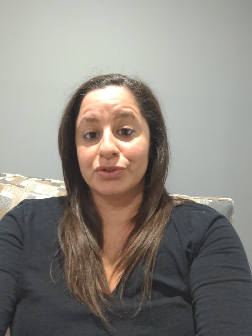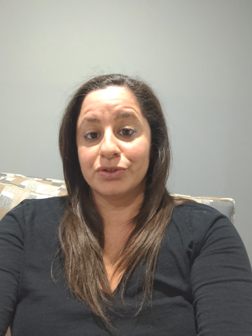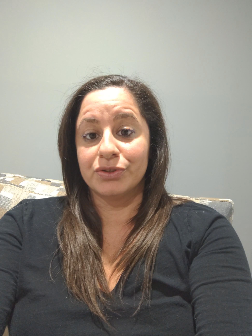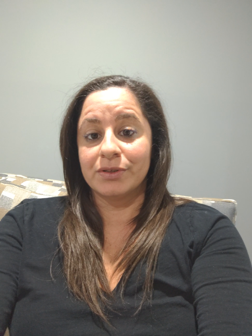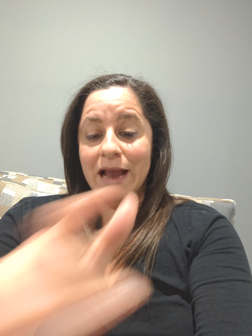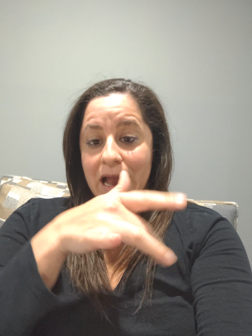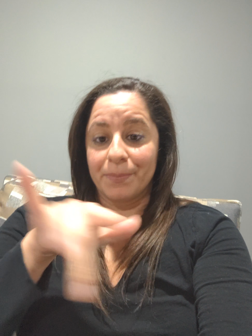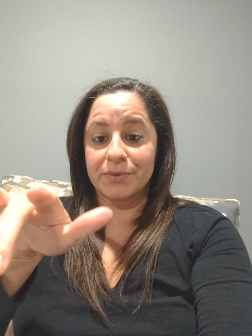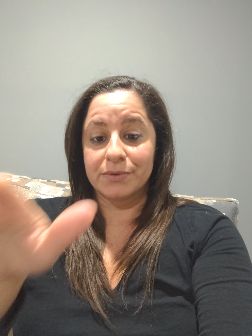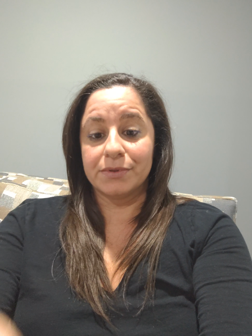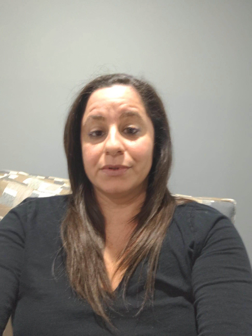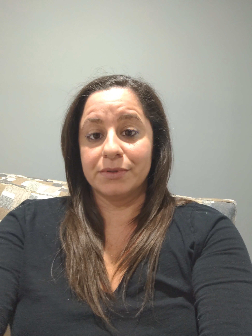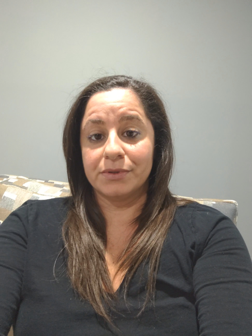empty